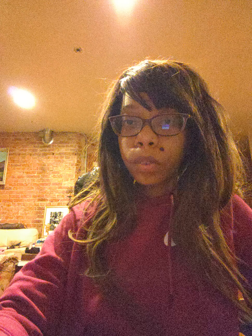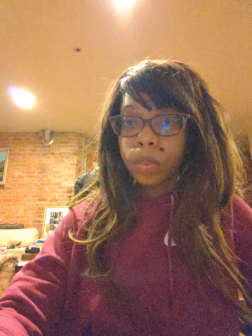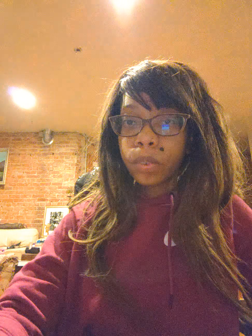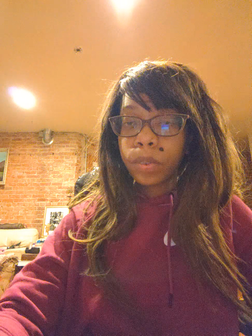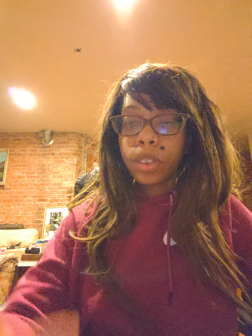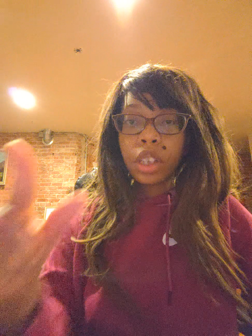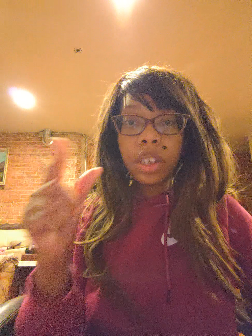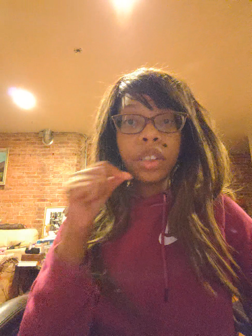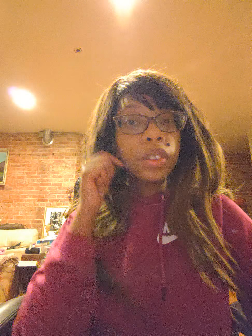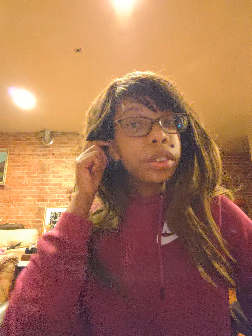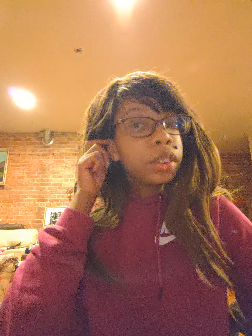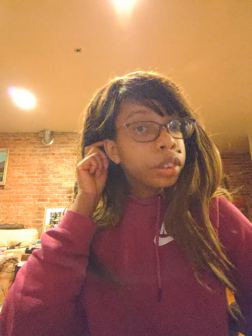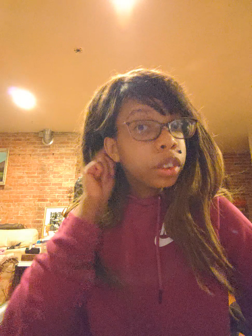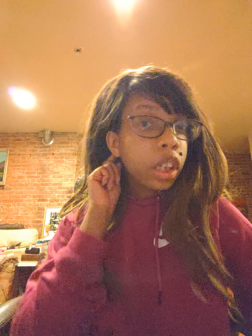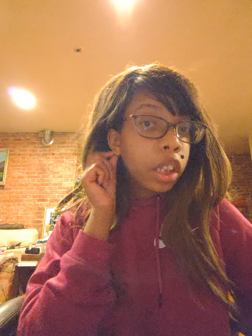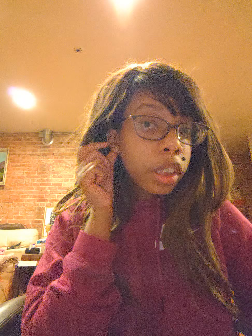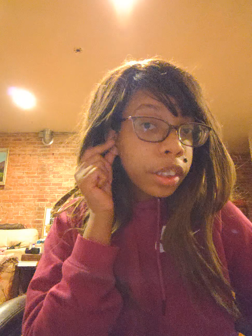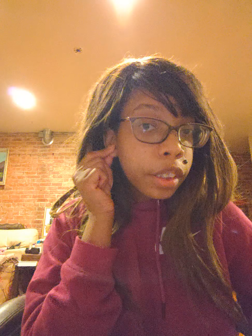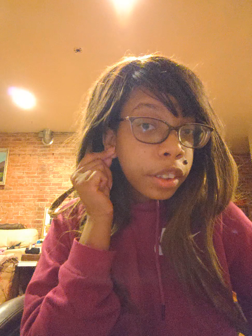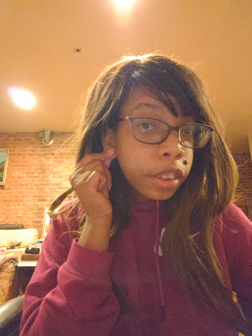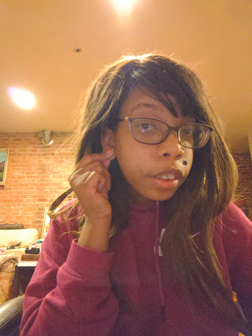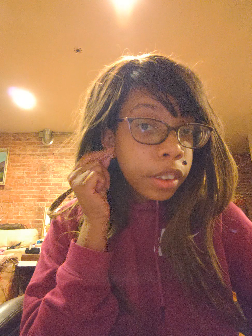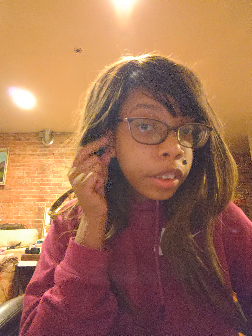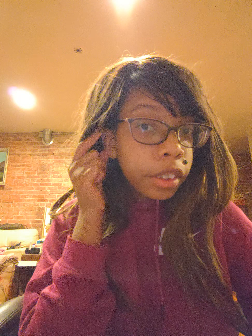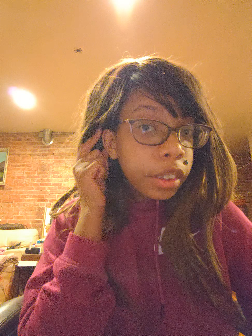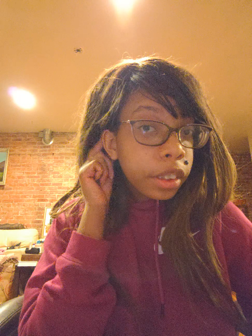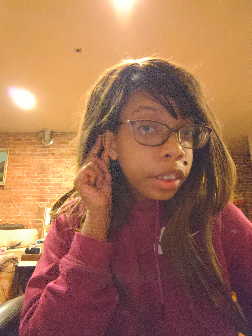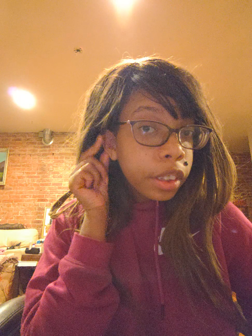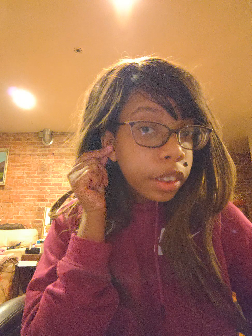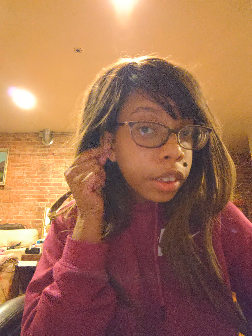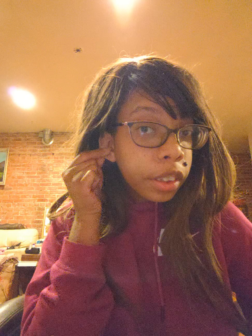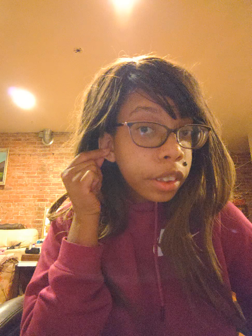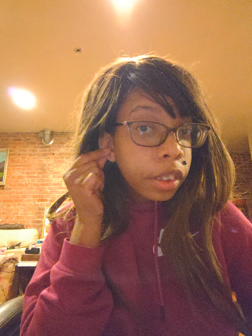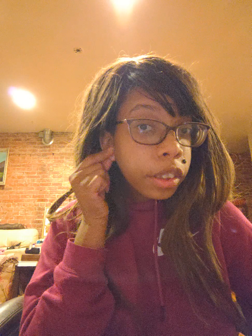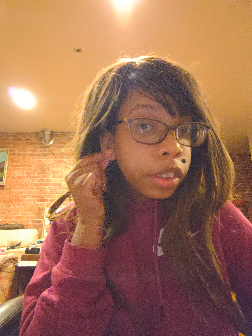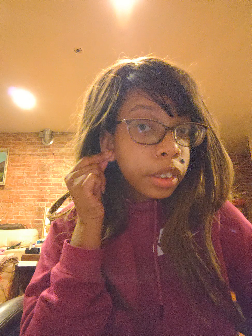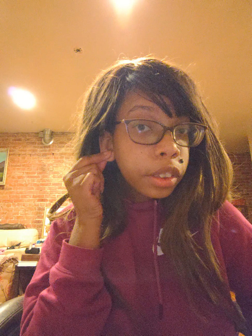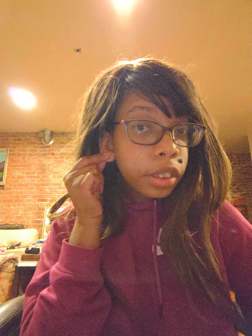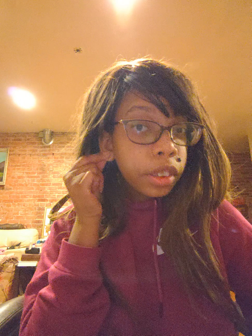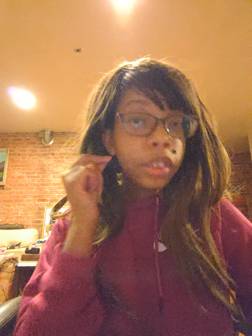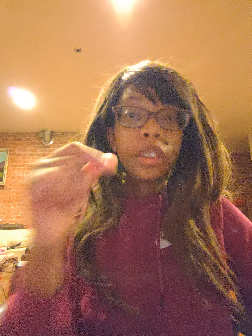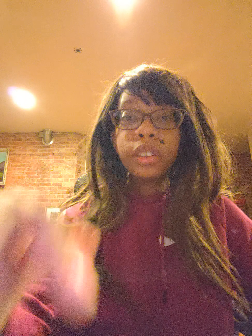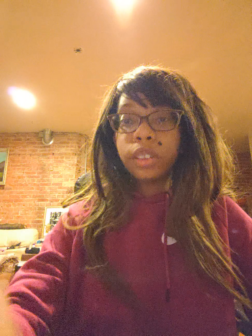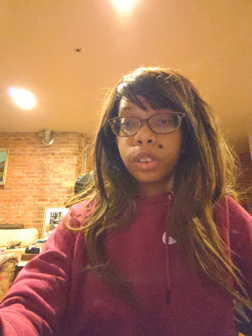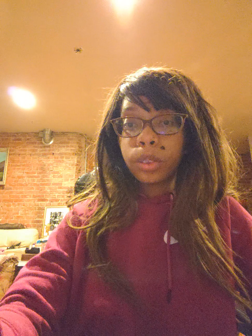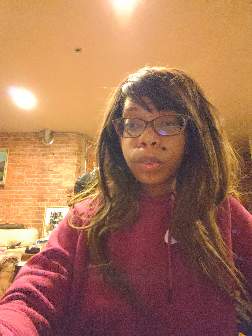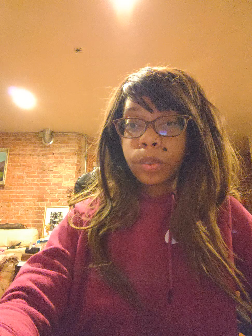ear